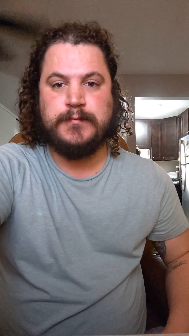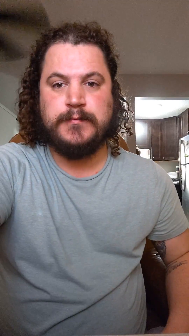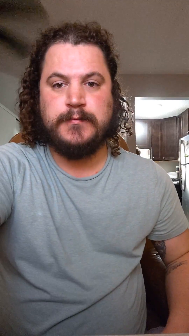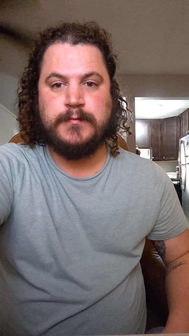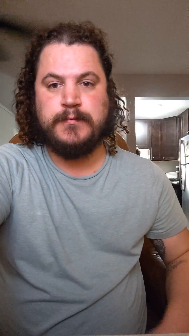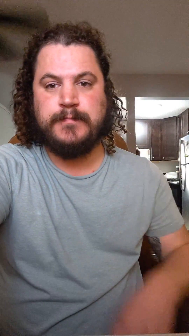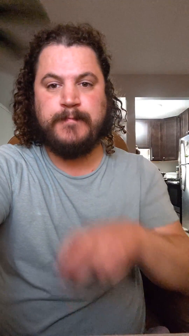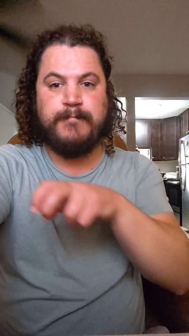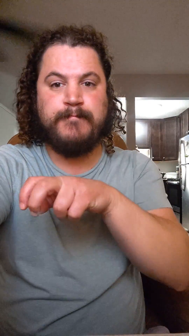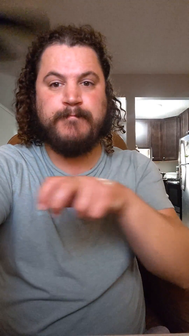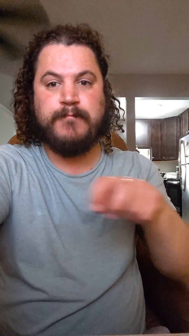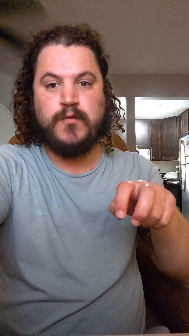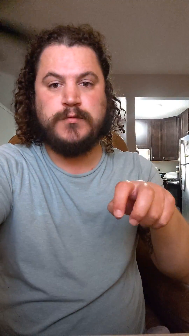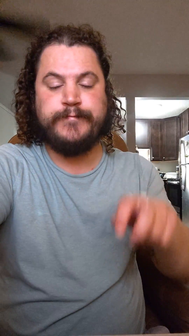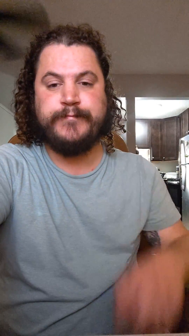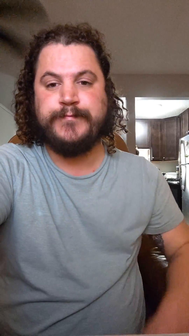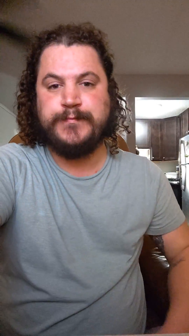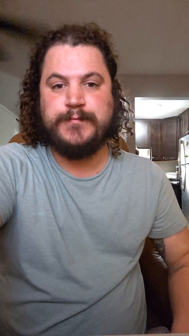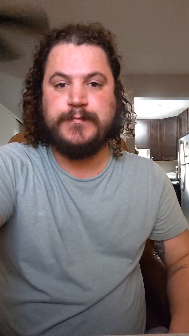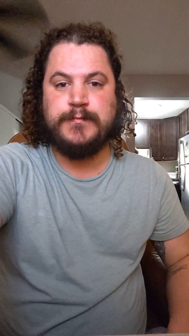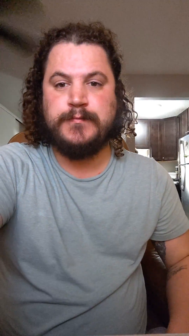porch